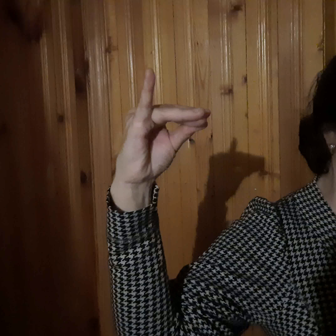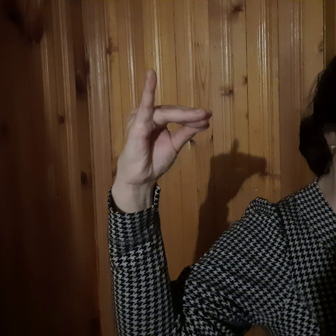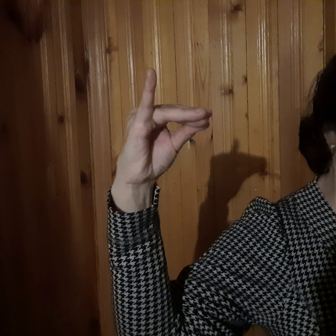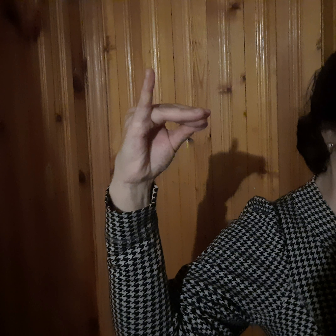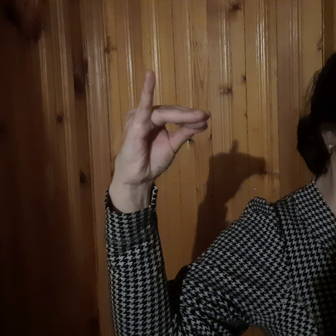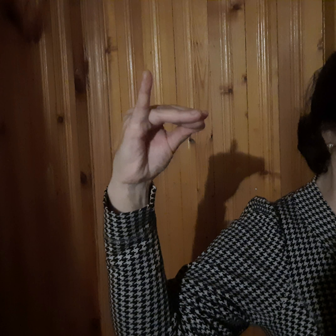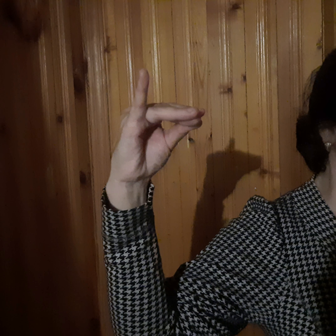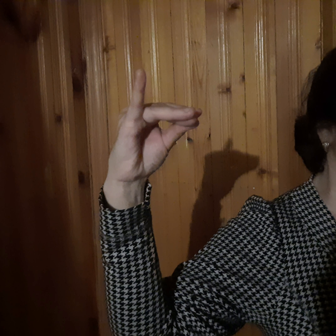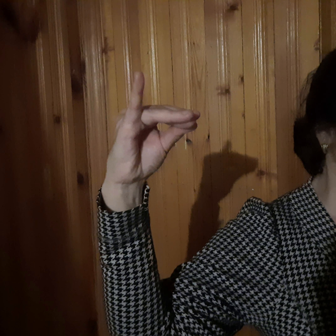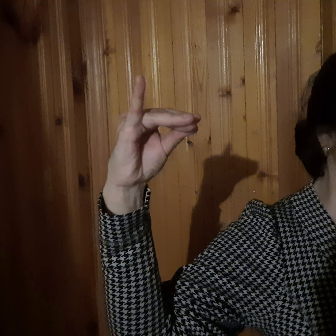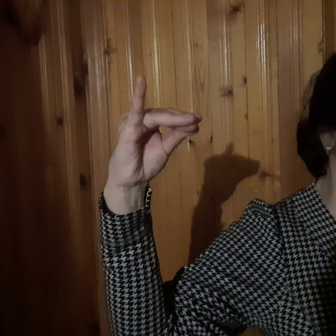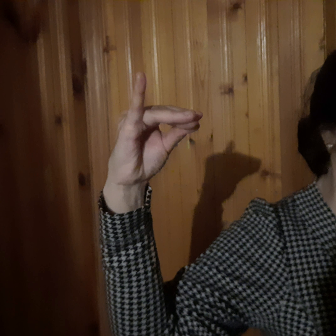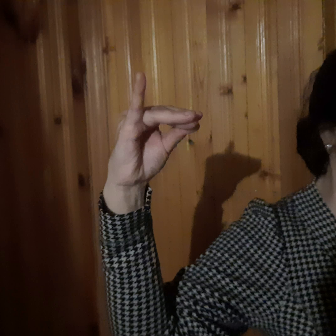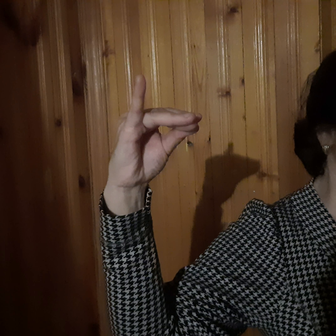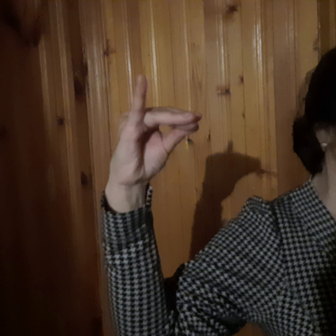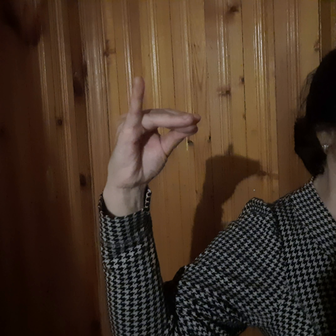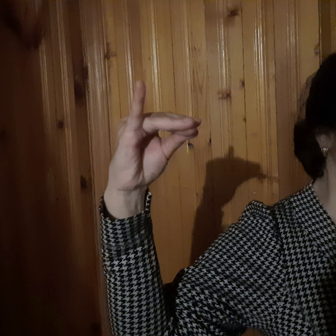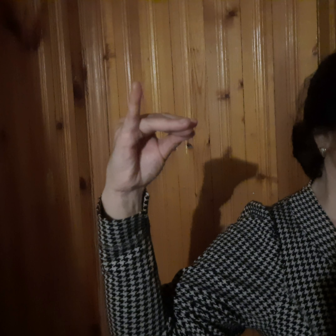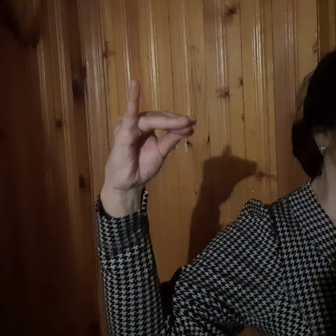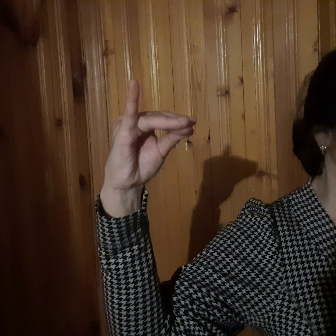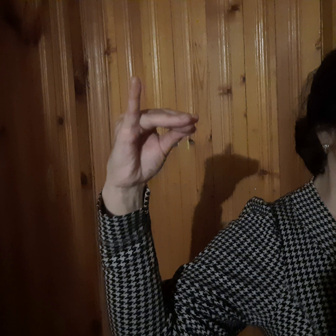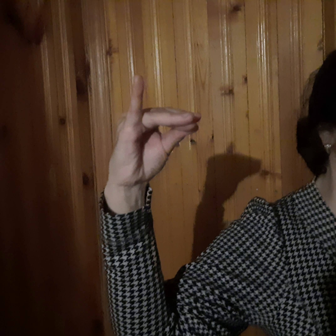Ю